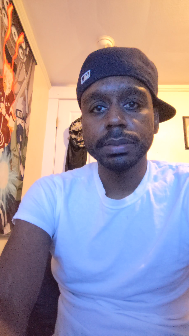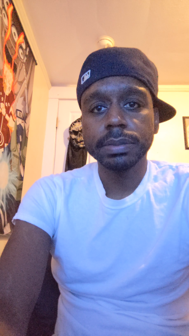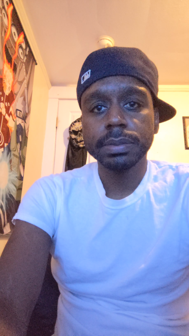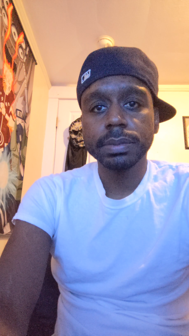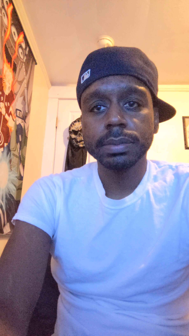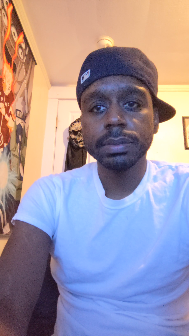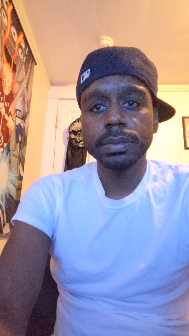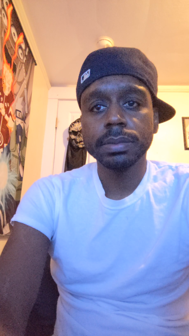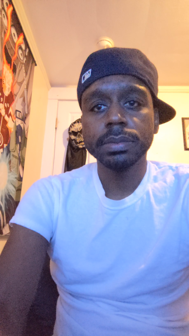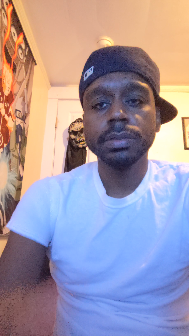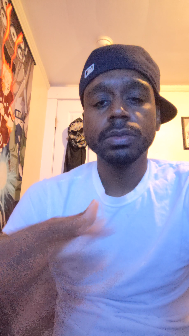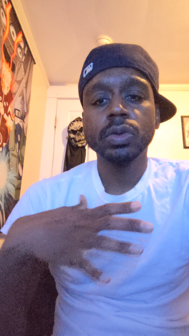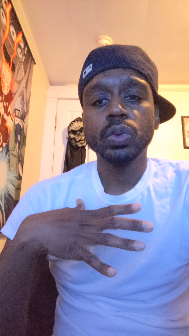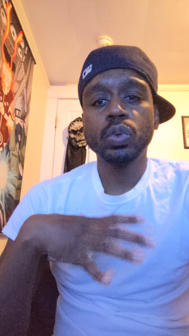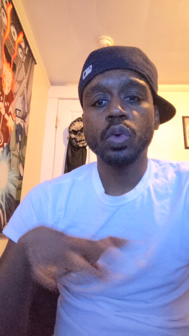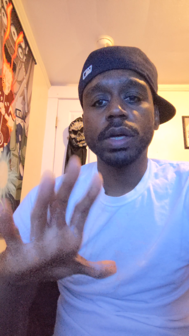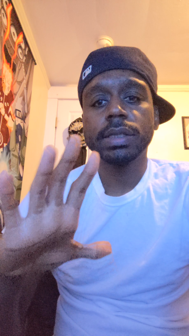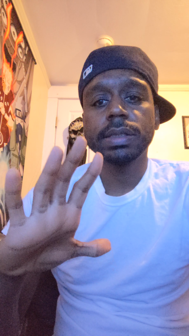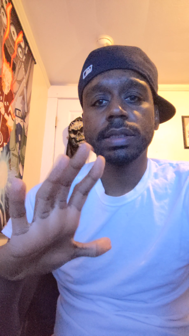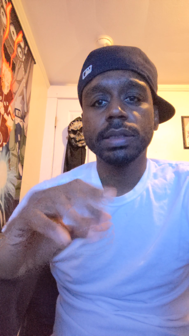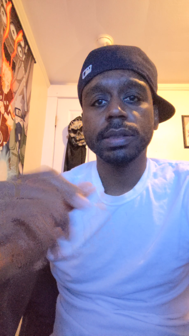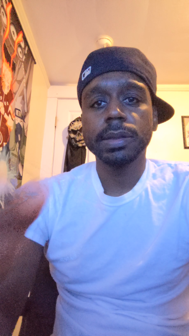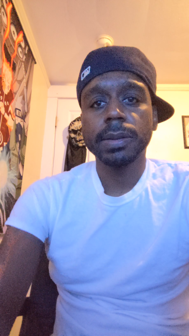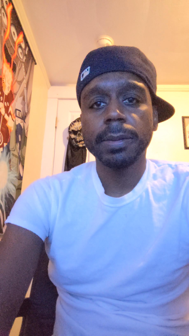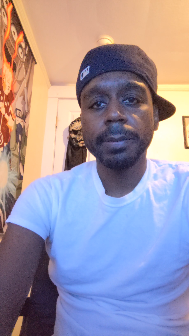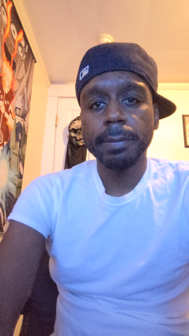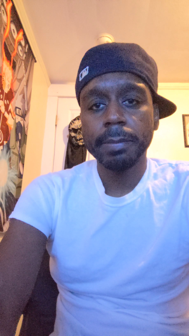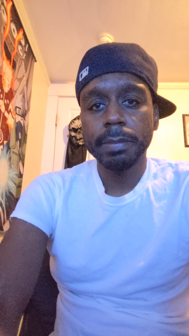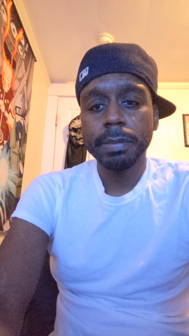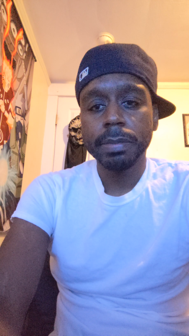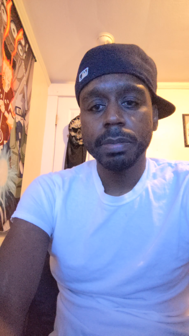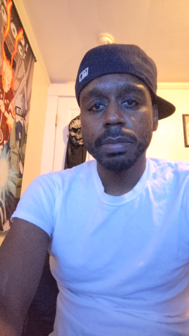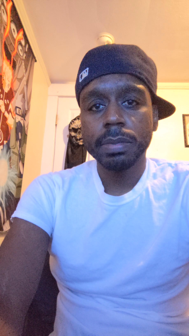dress